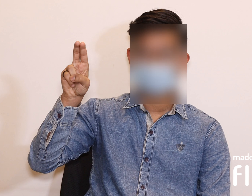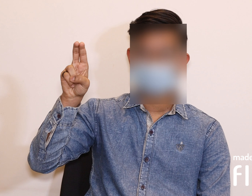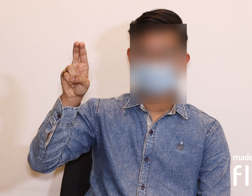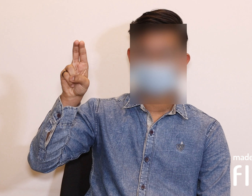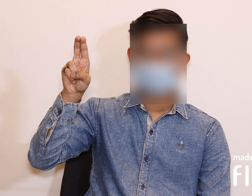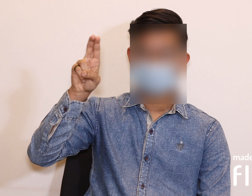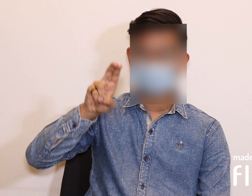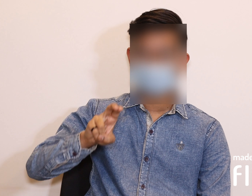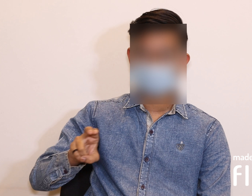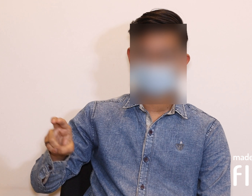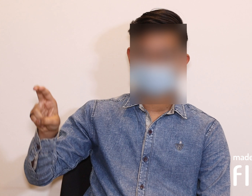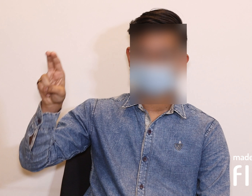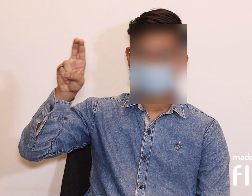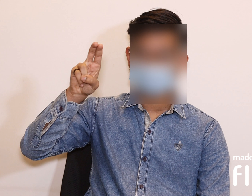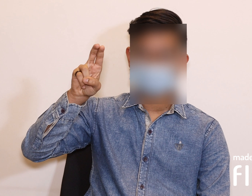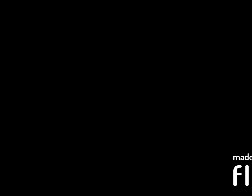ہ